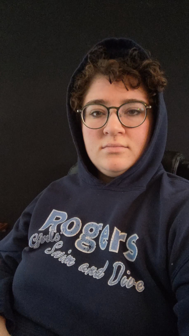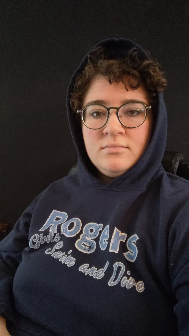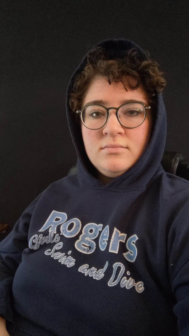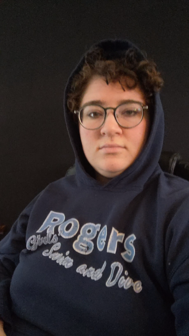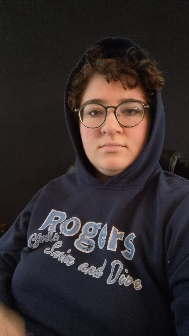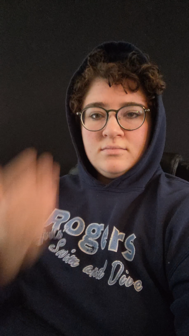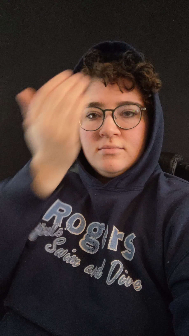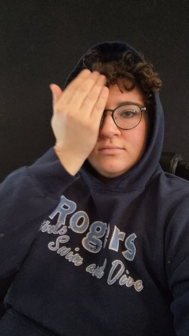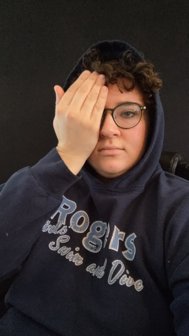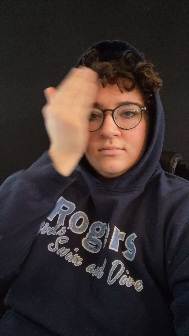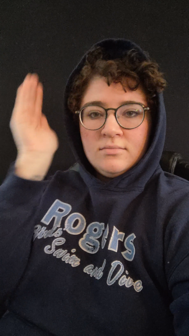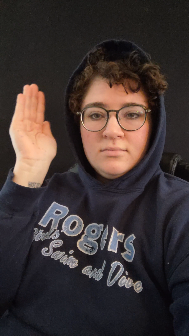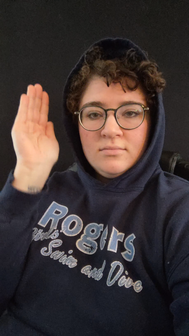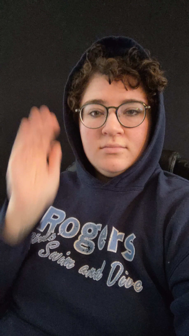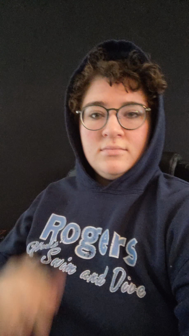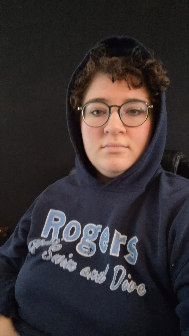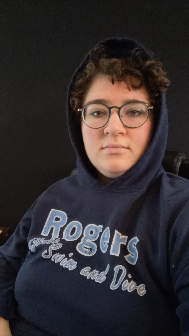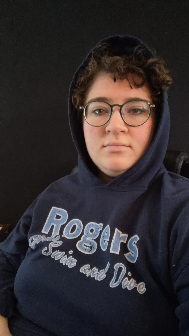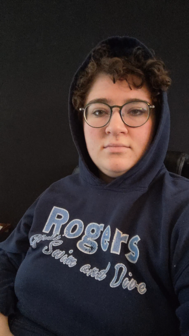peekaboo